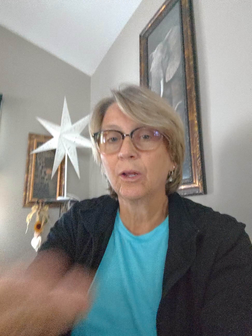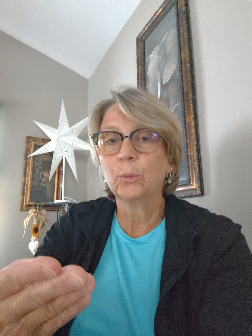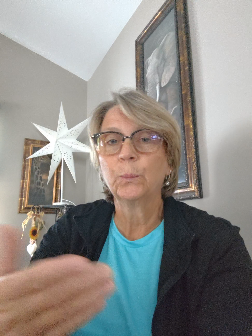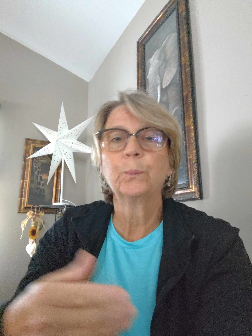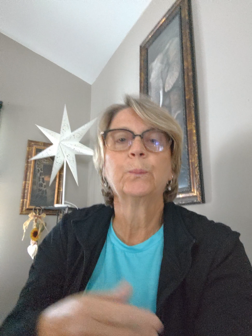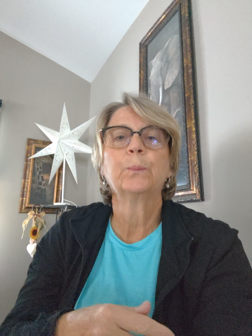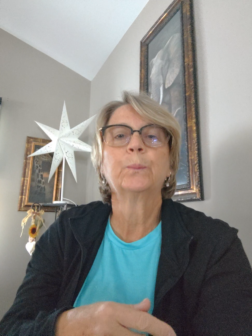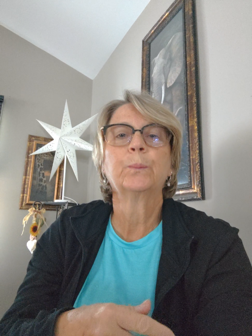thank you